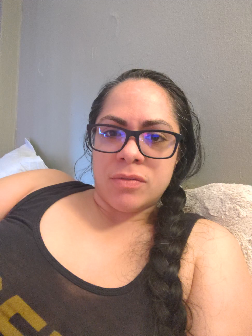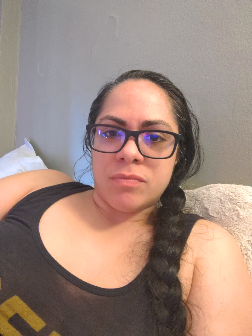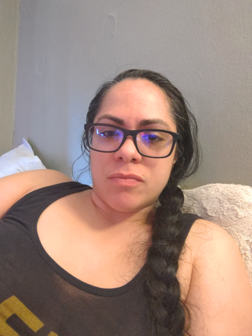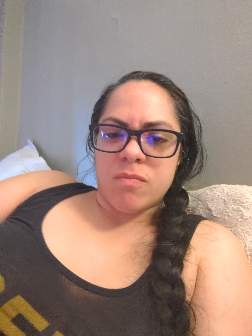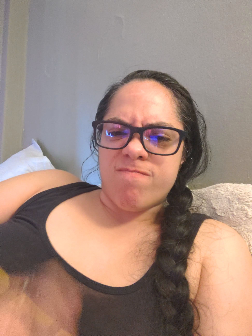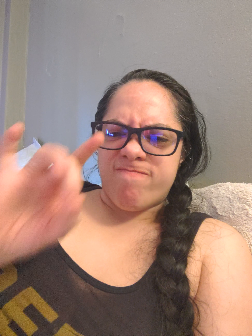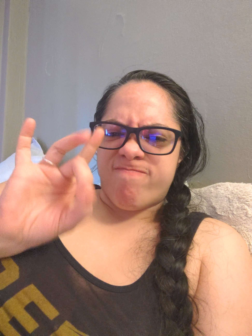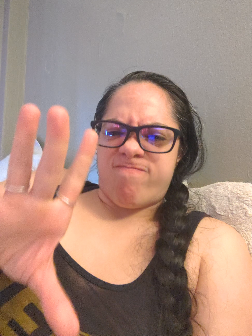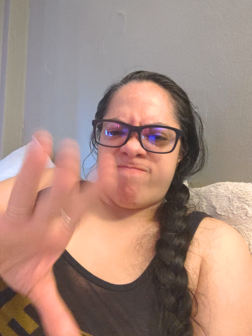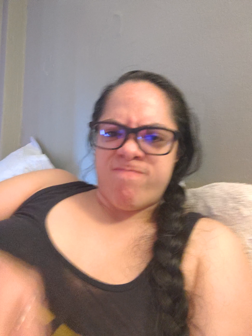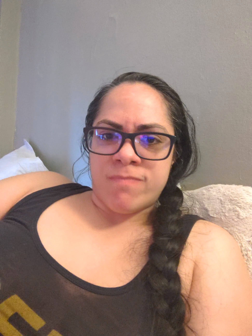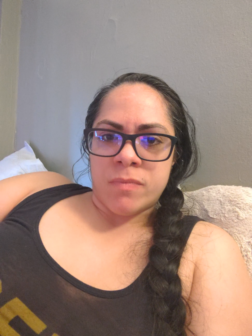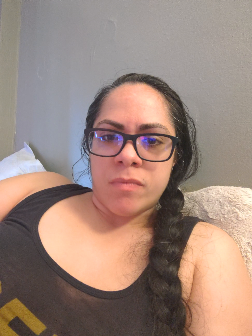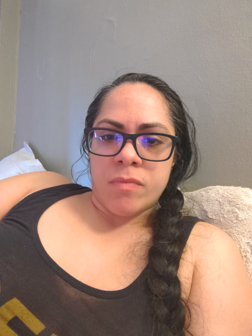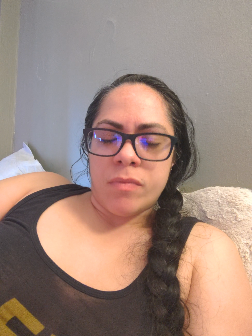hate